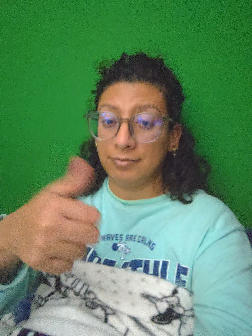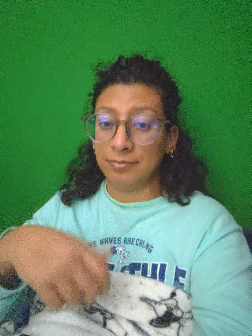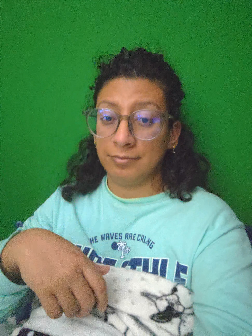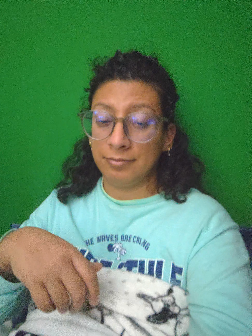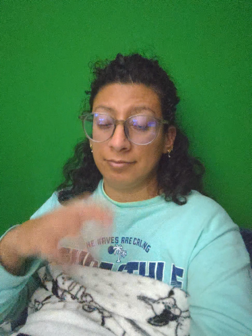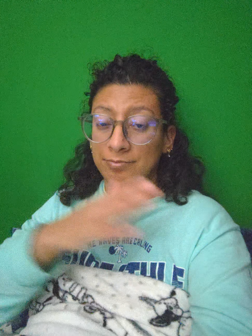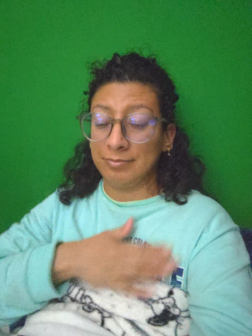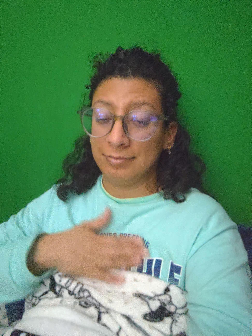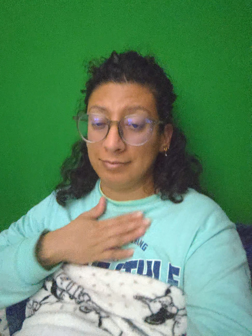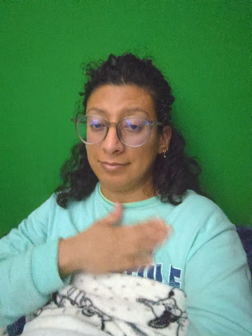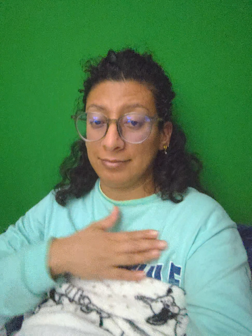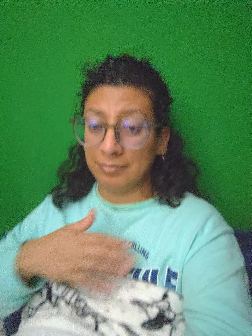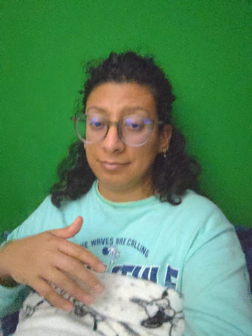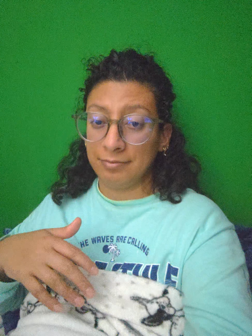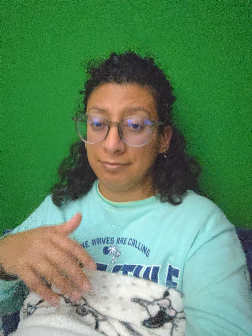please